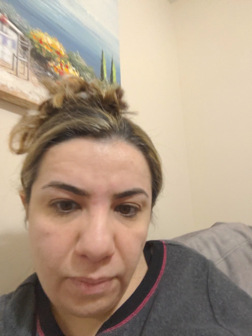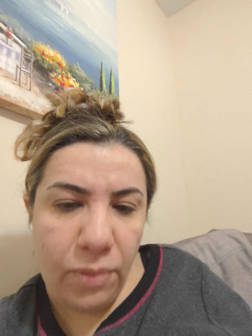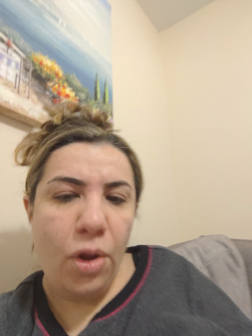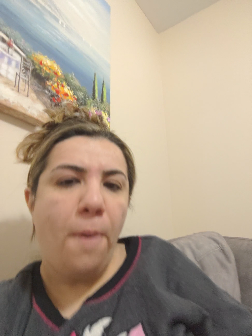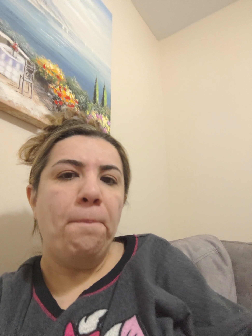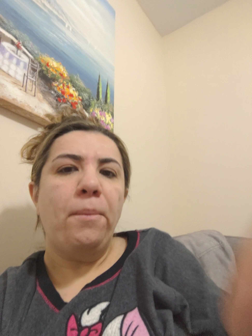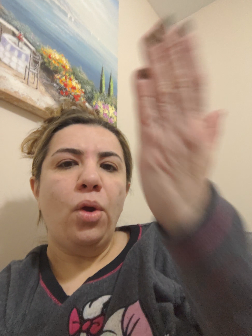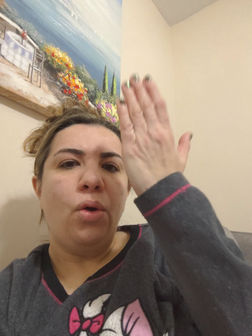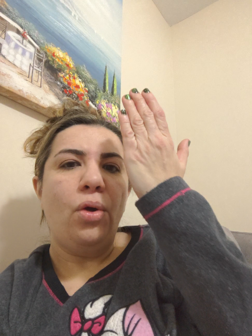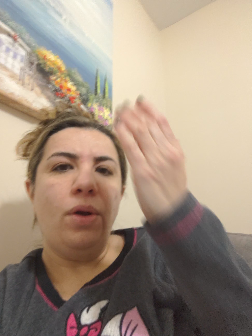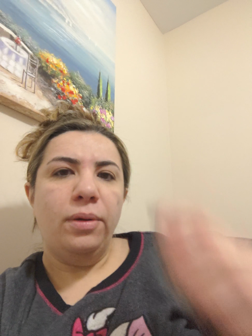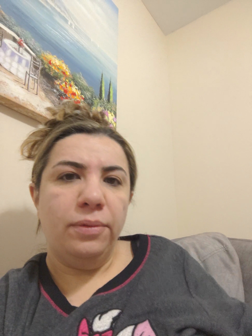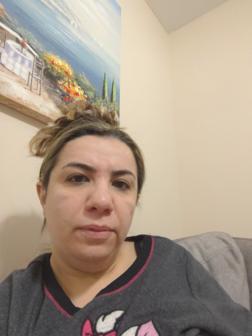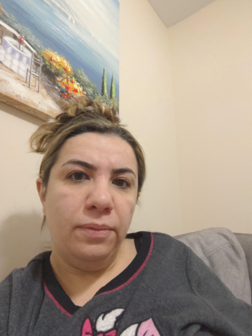morning